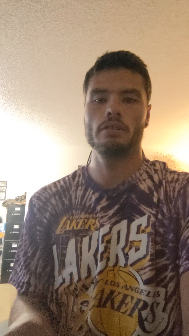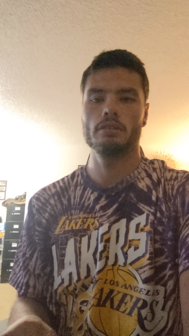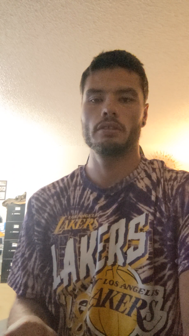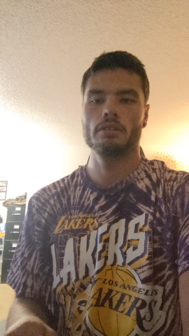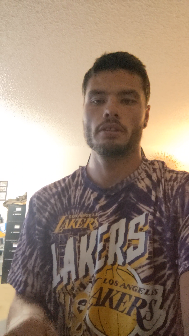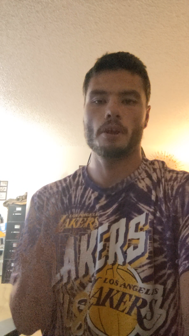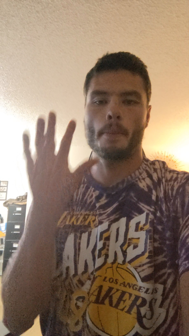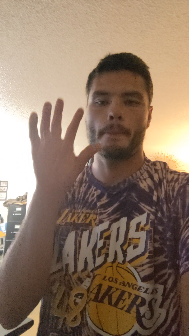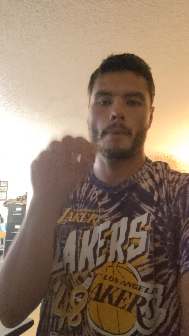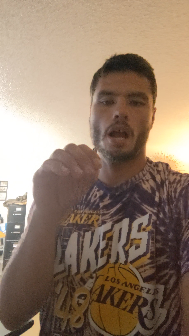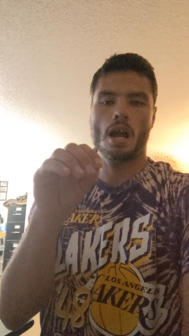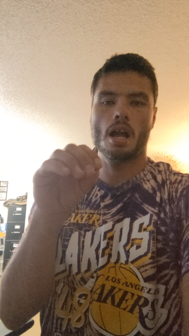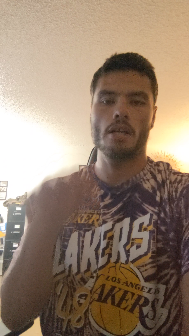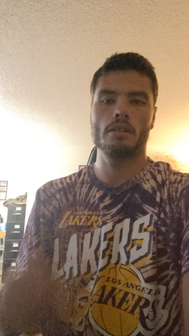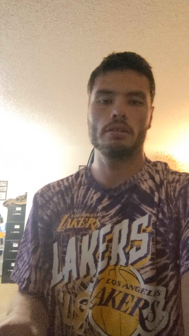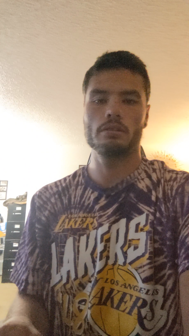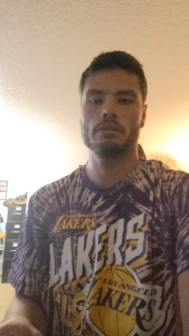bite